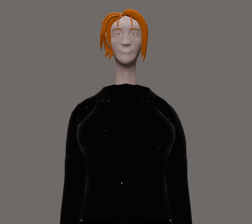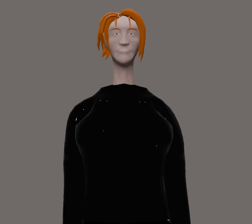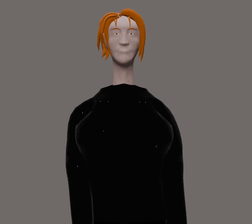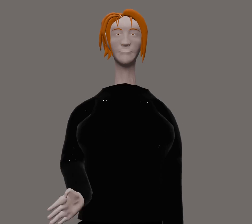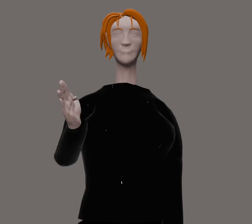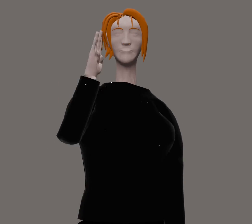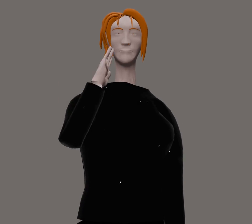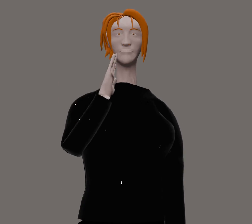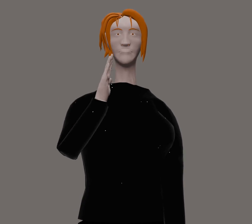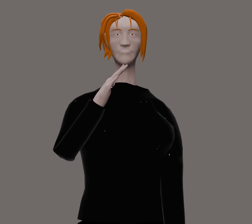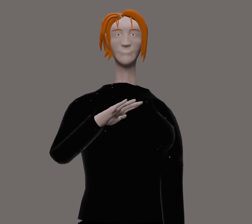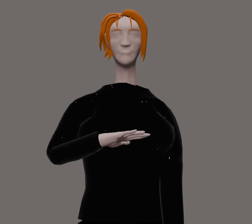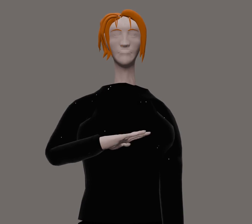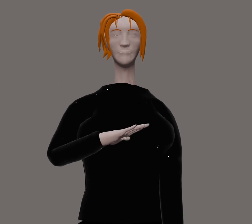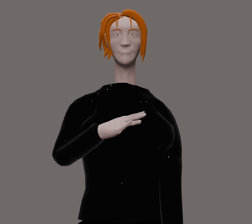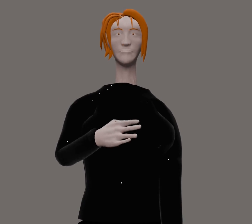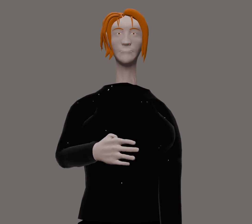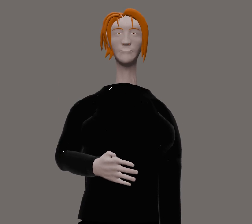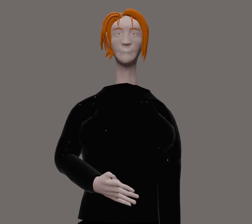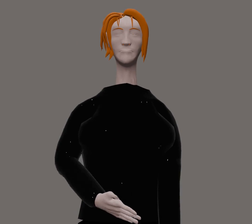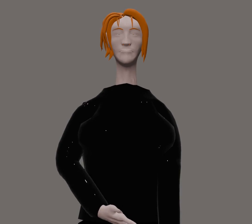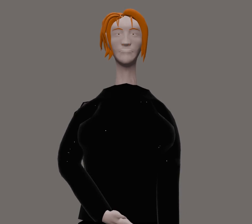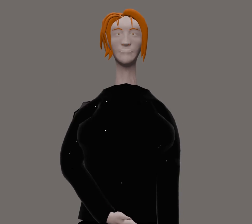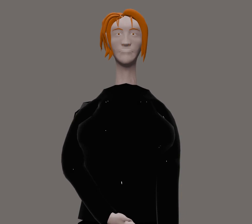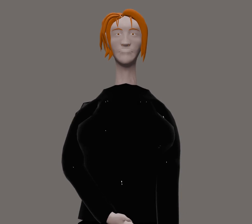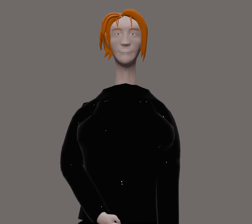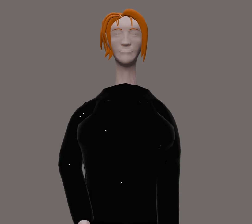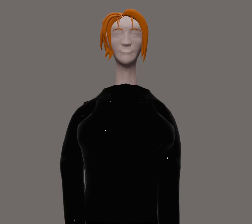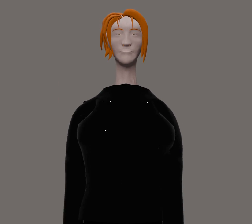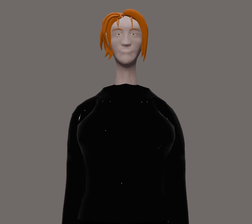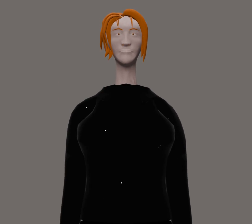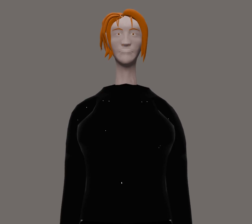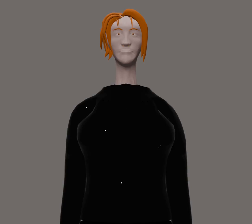Beer Belly